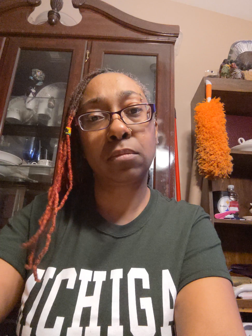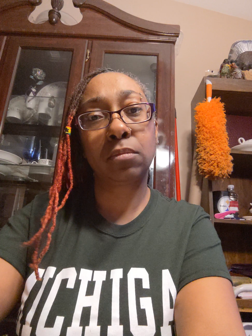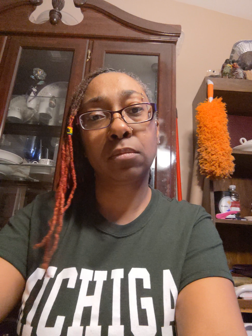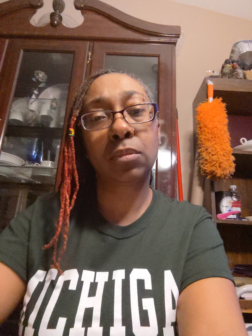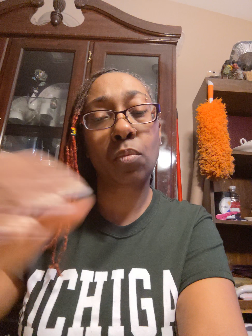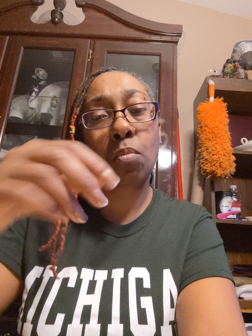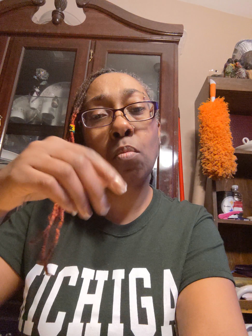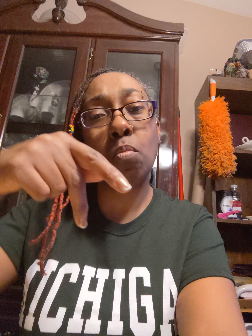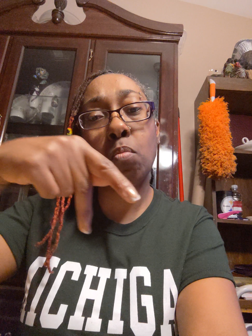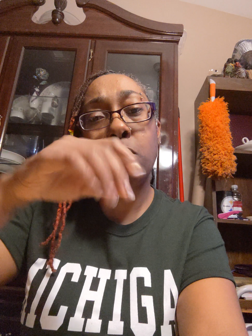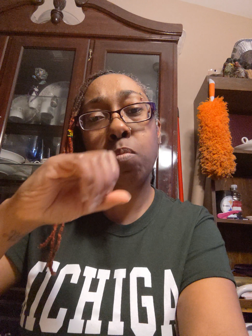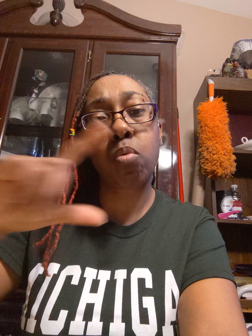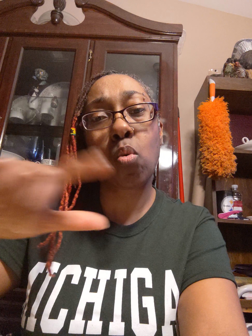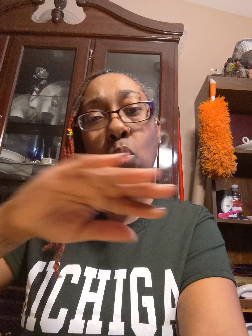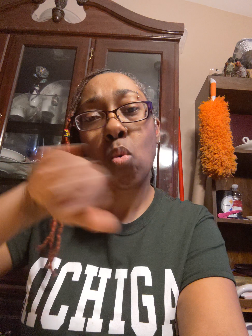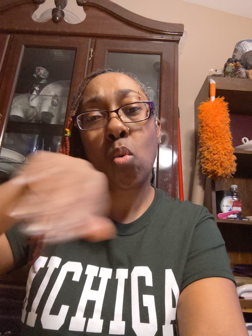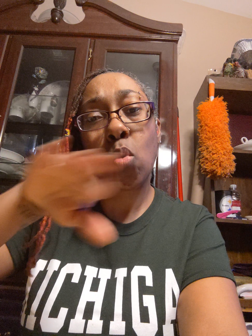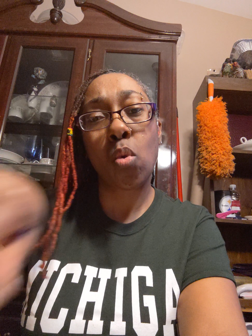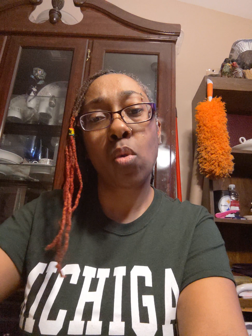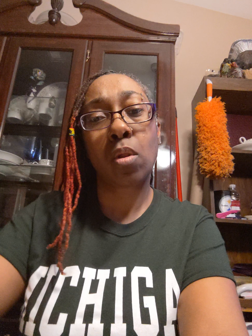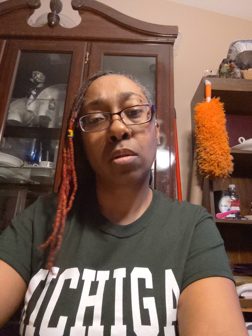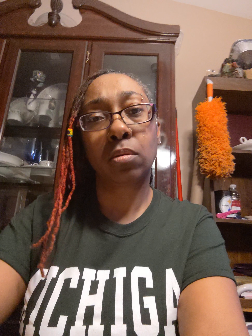pool